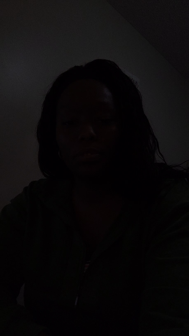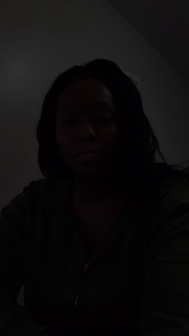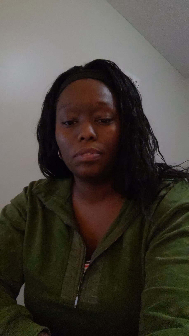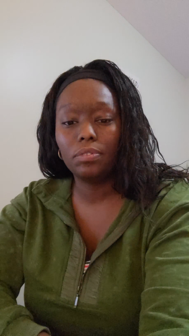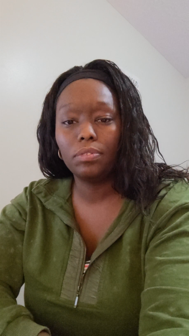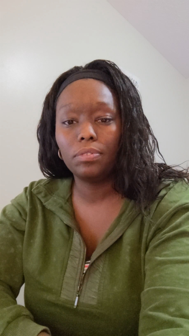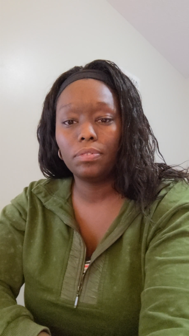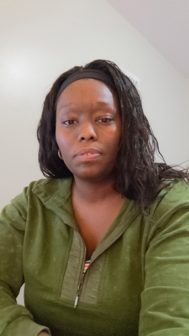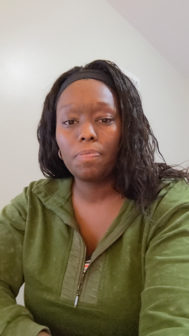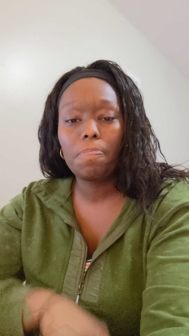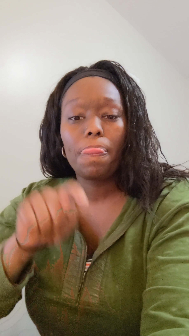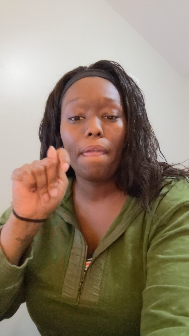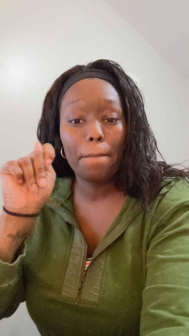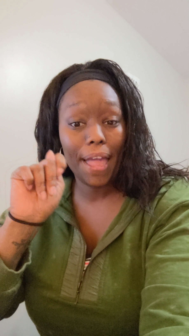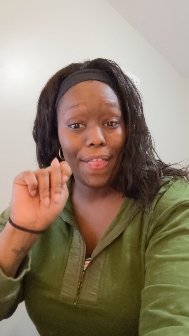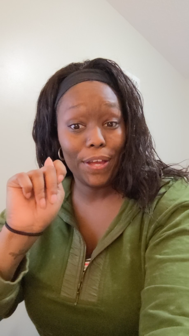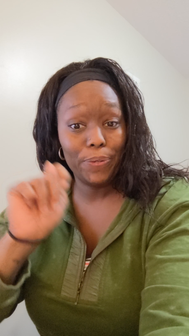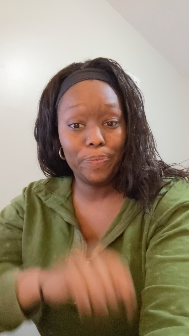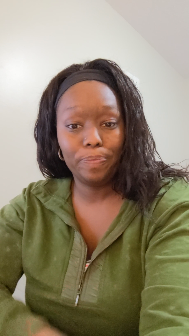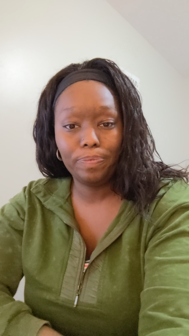bathroom